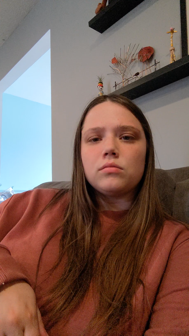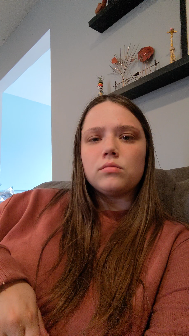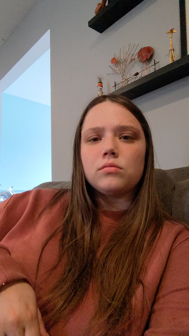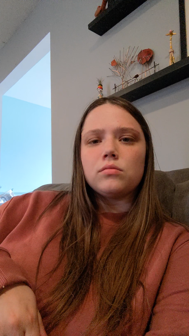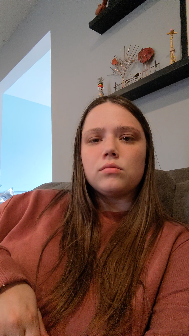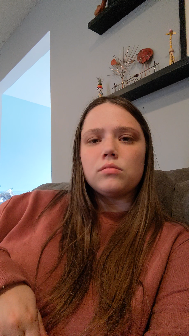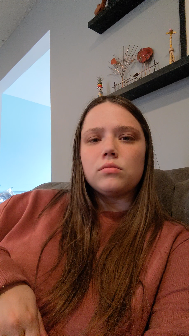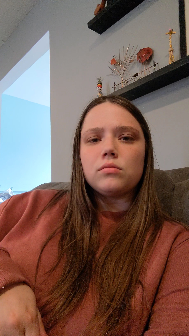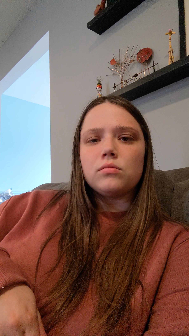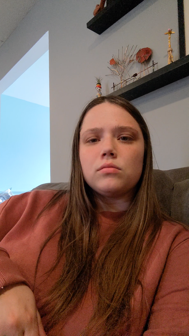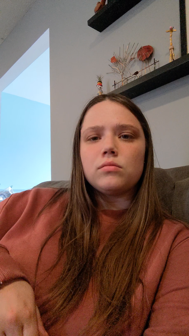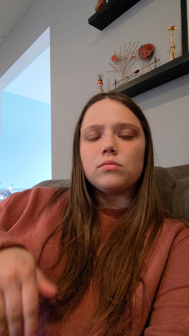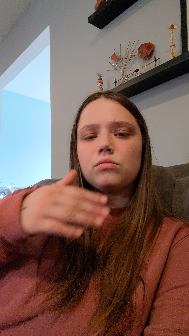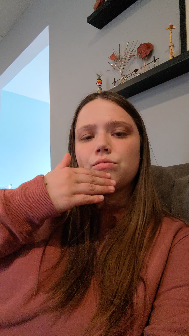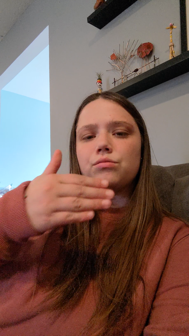good